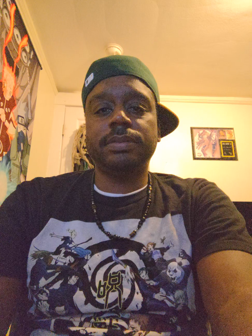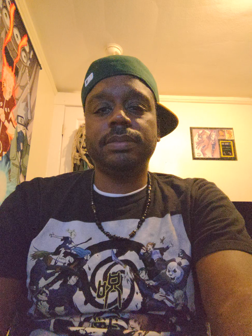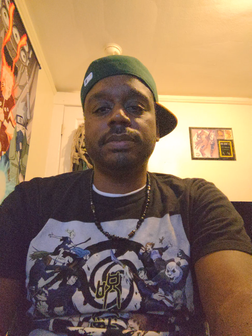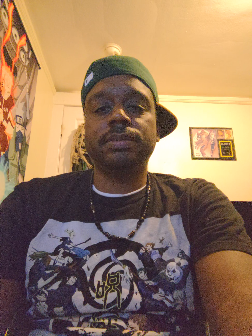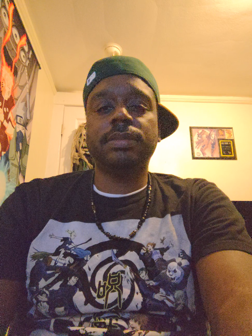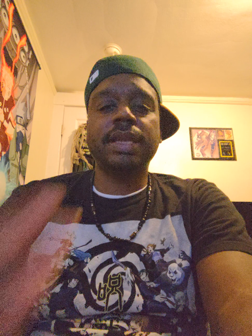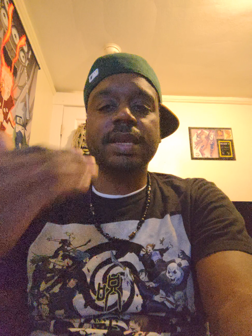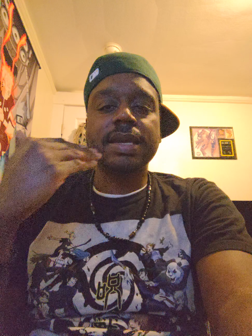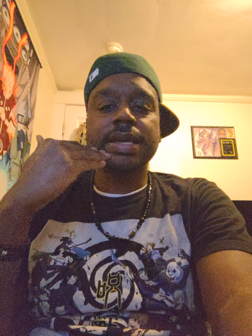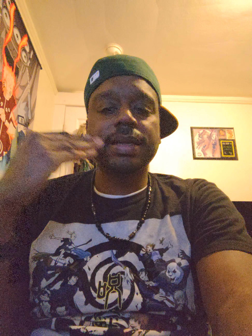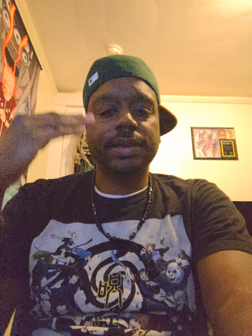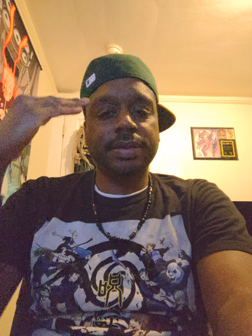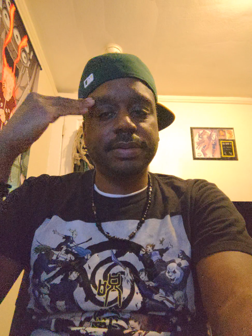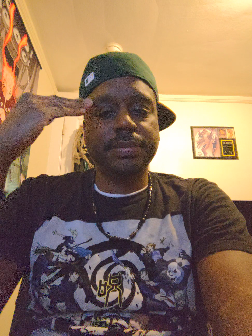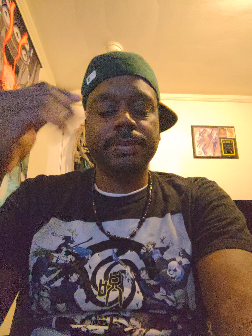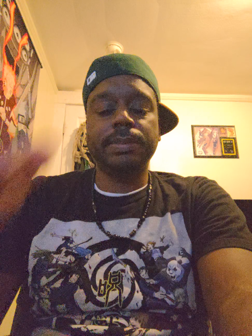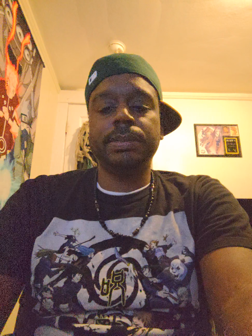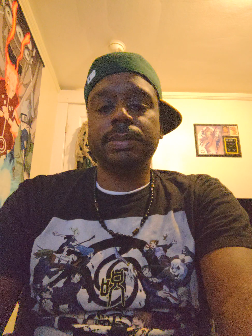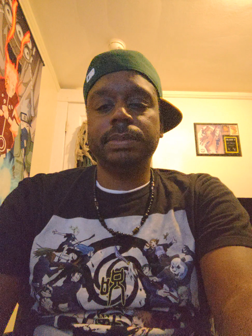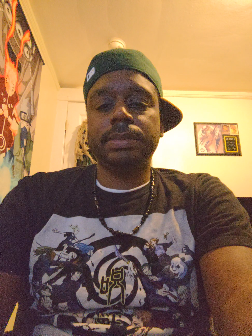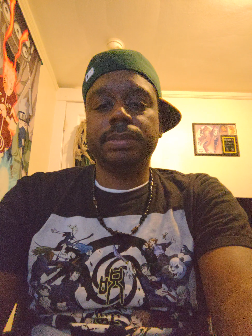head